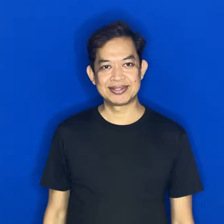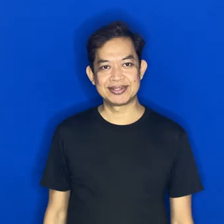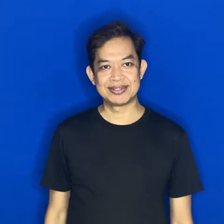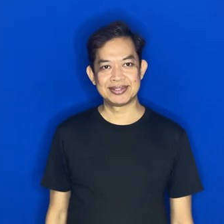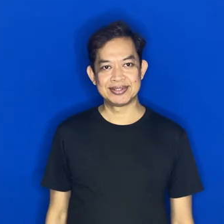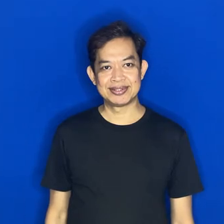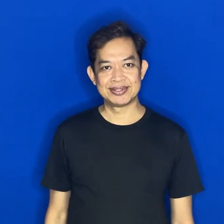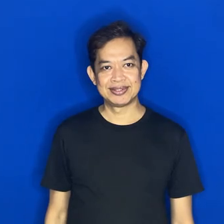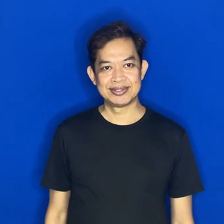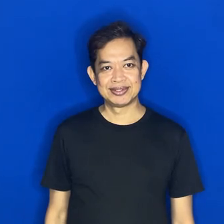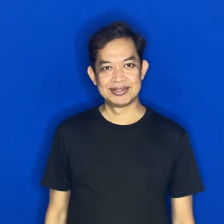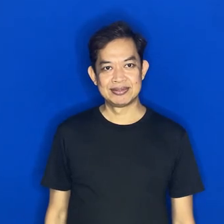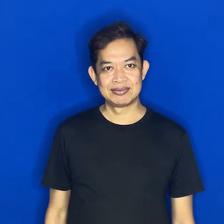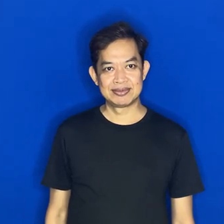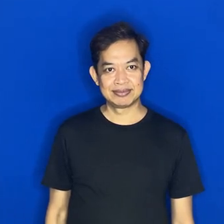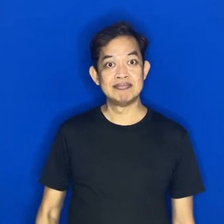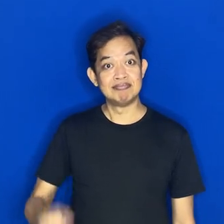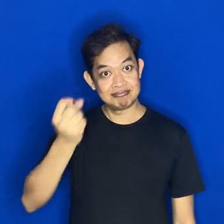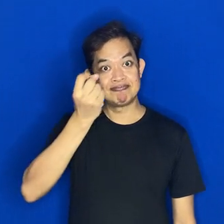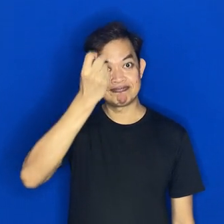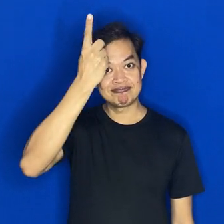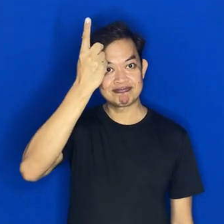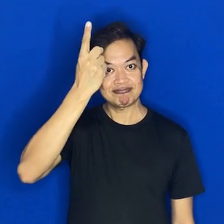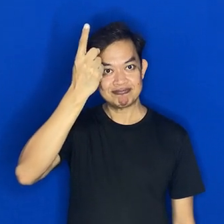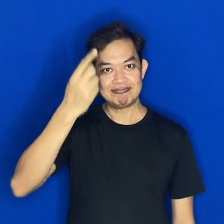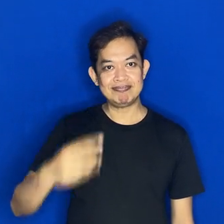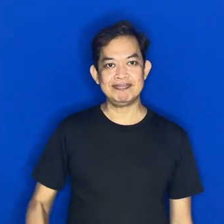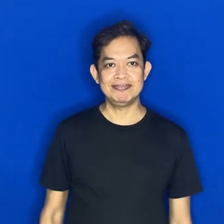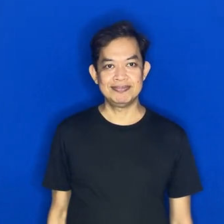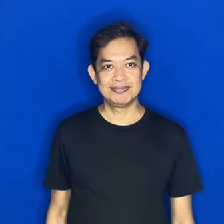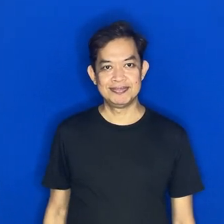understand